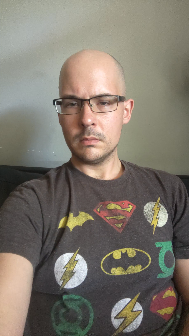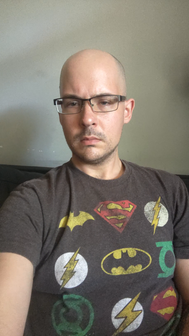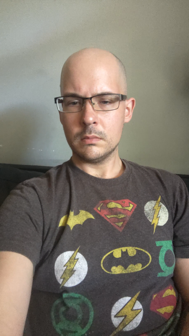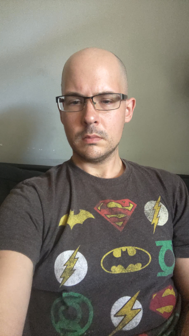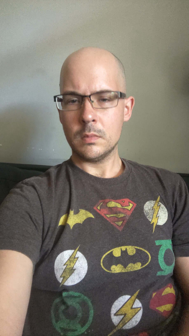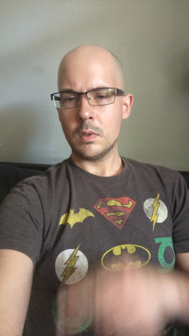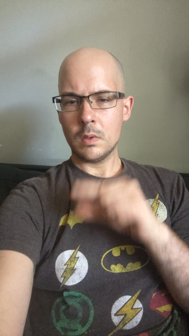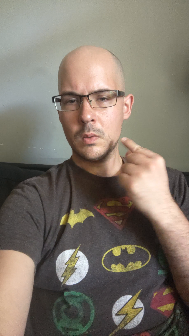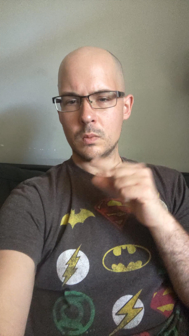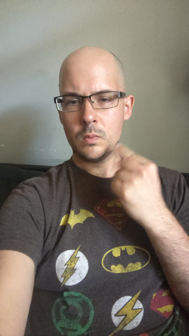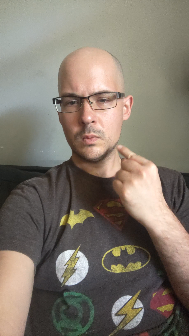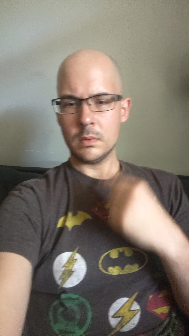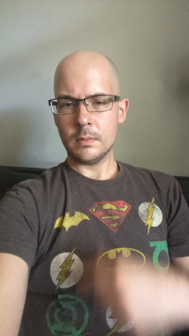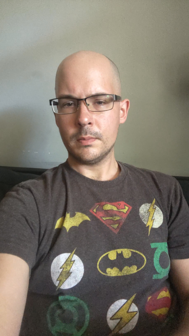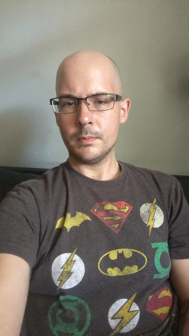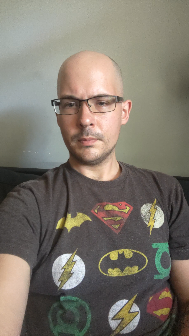glue